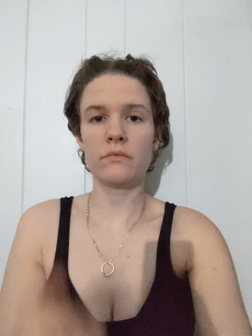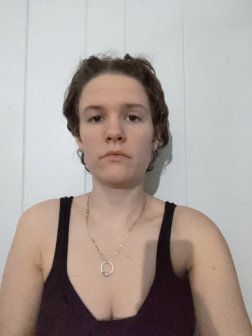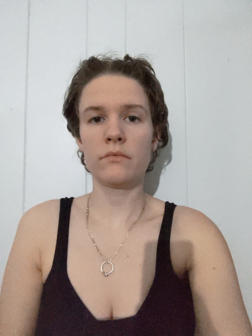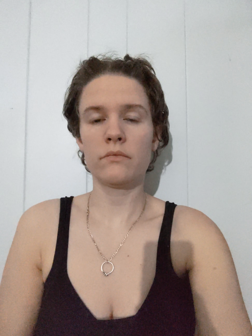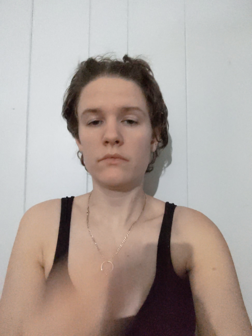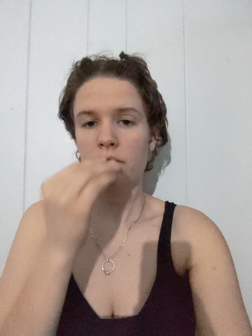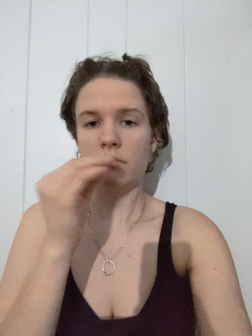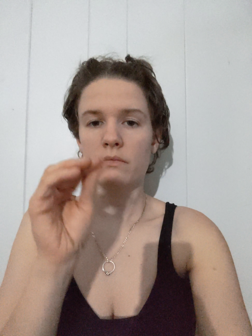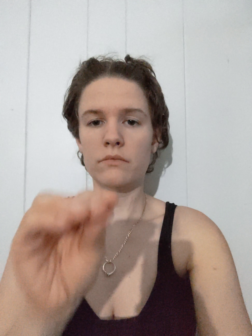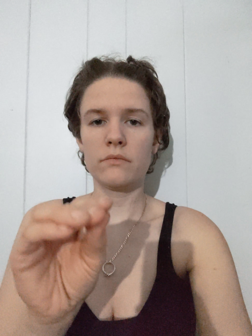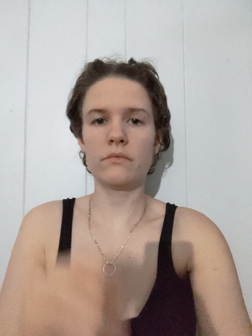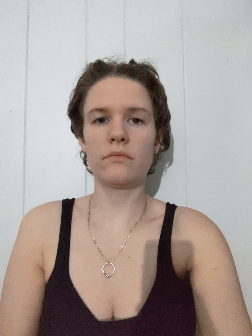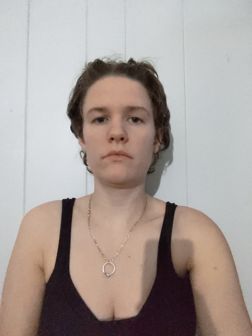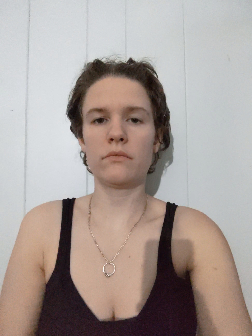kiss